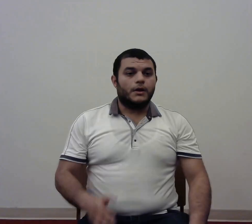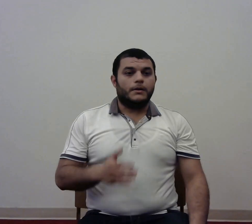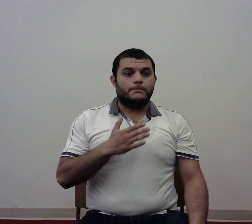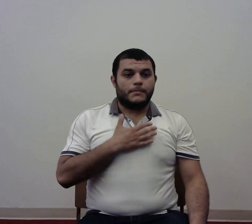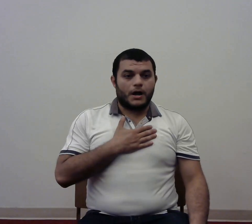mən